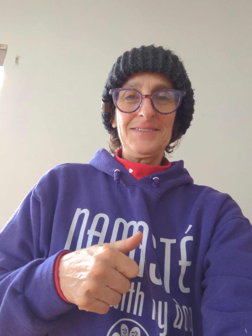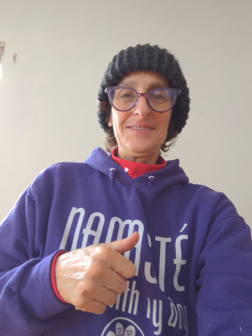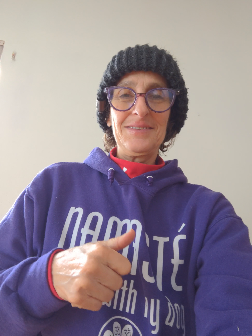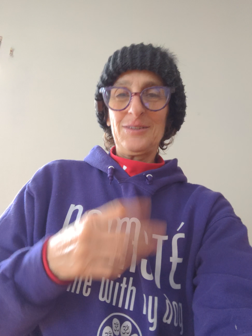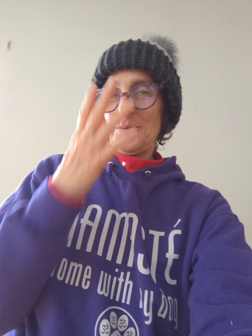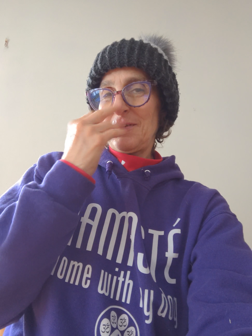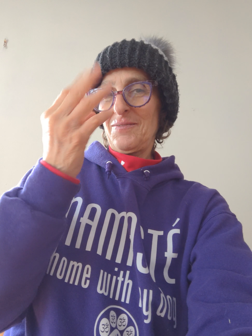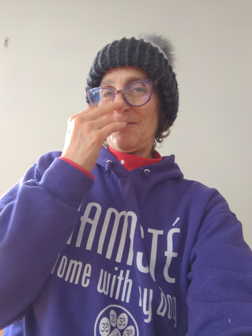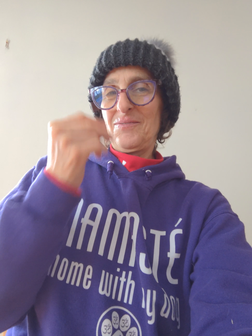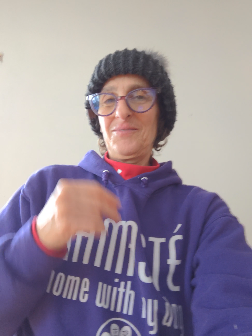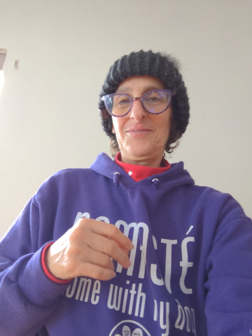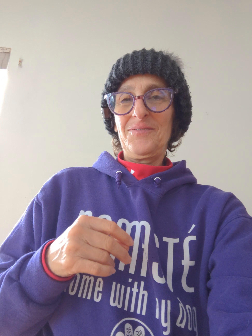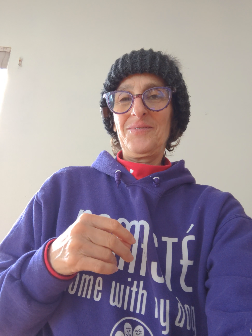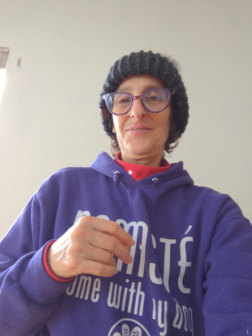wolf